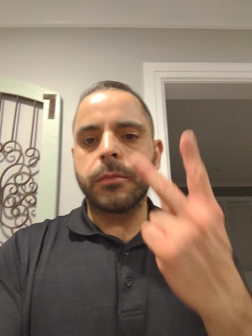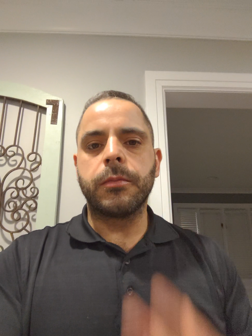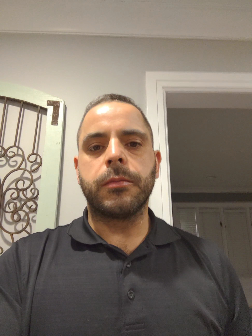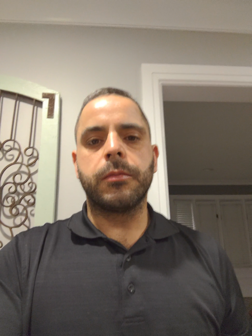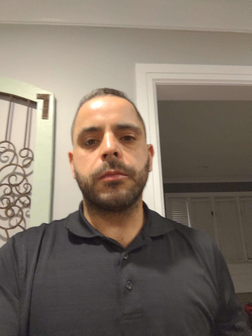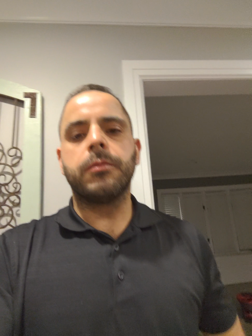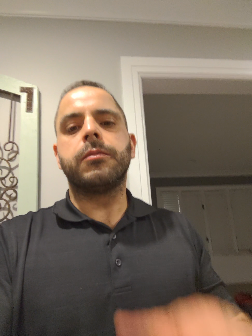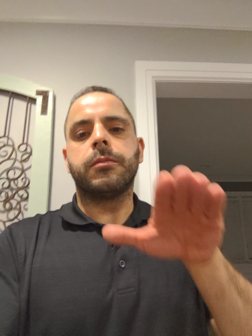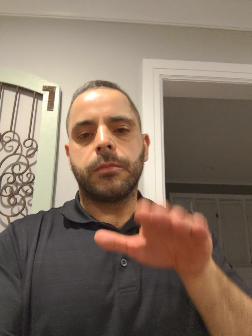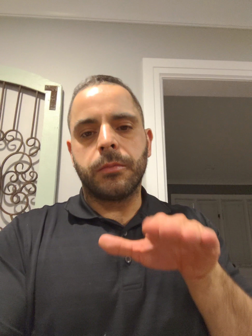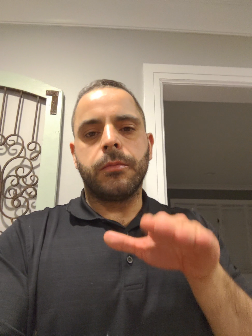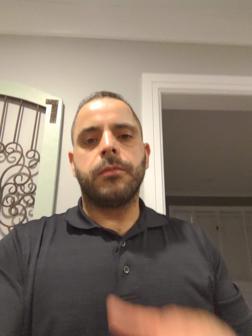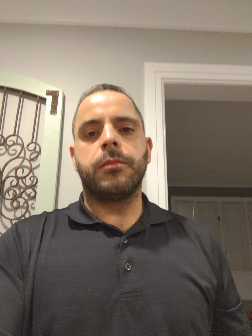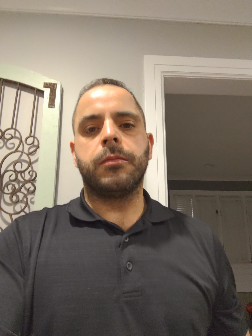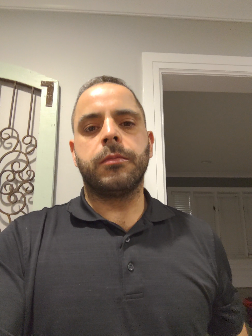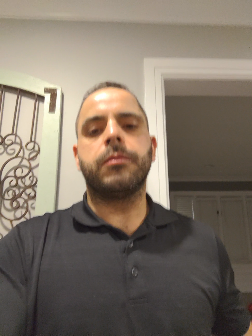child